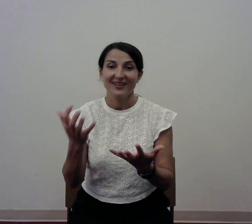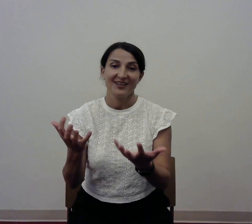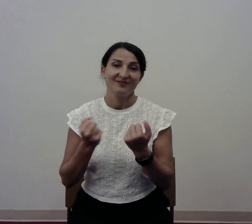almaq